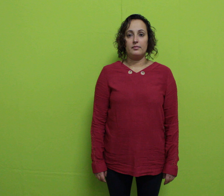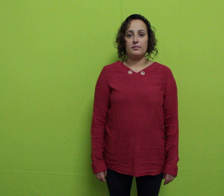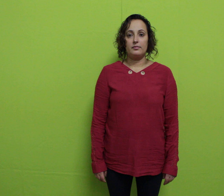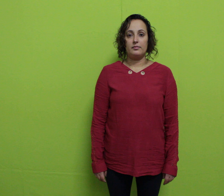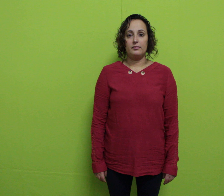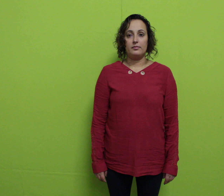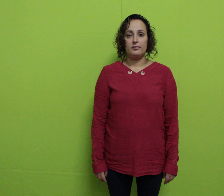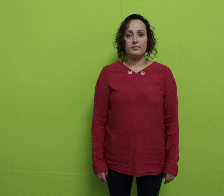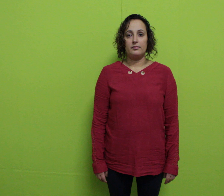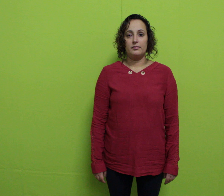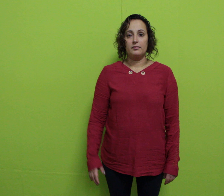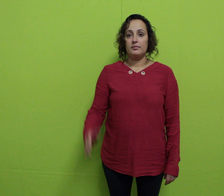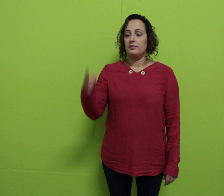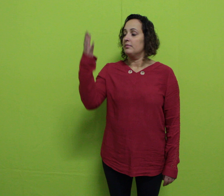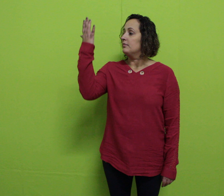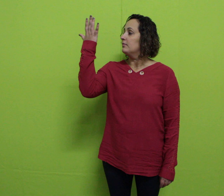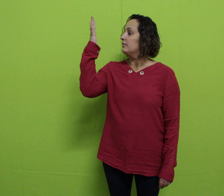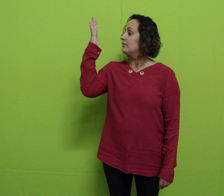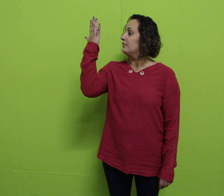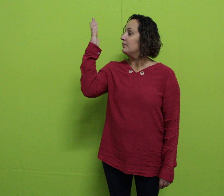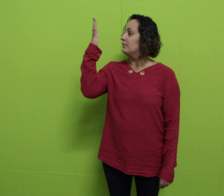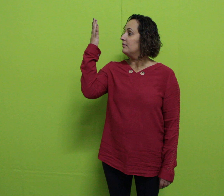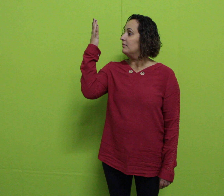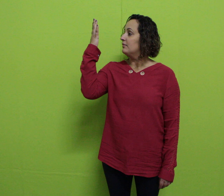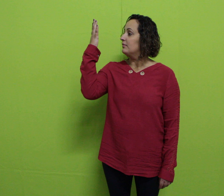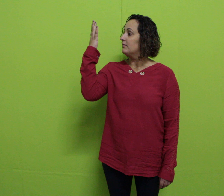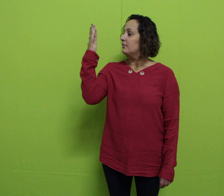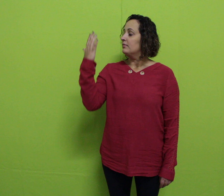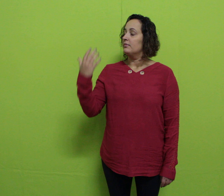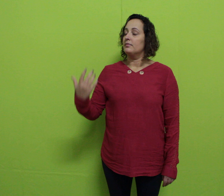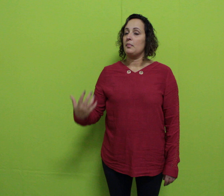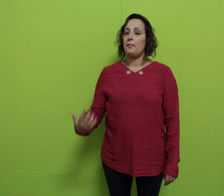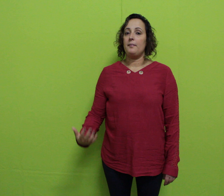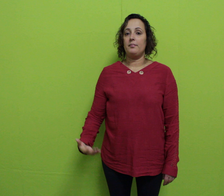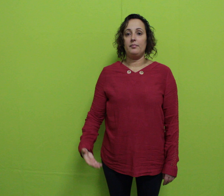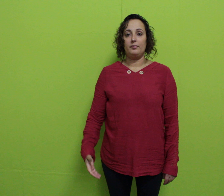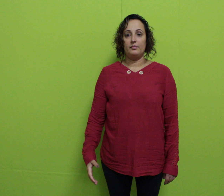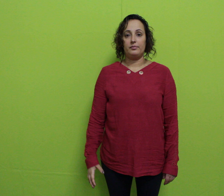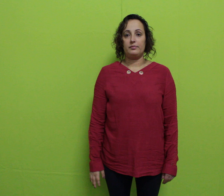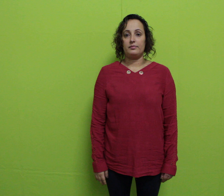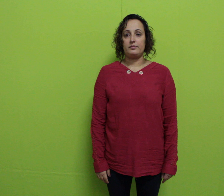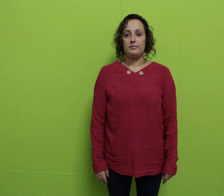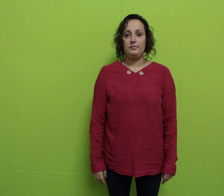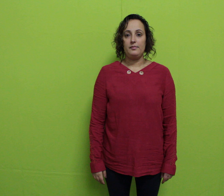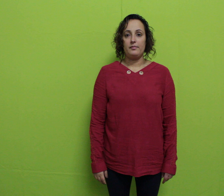espelho